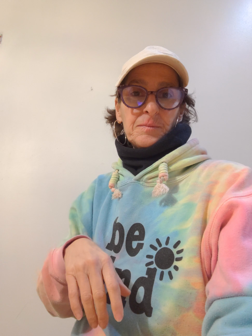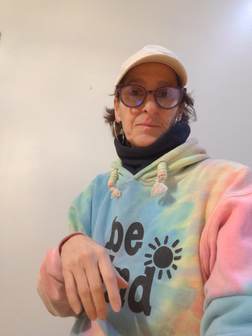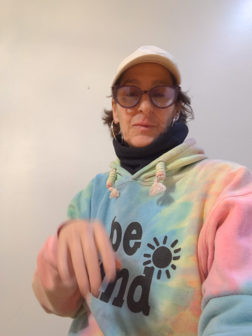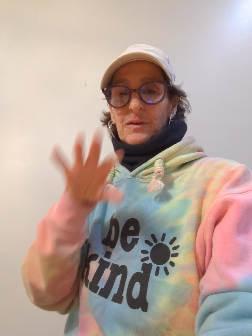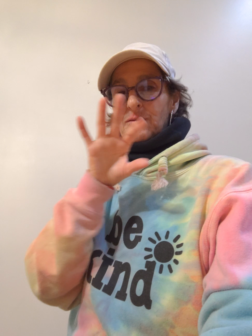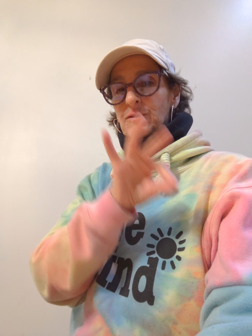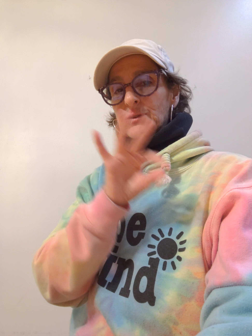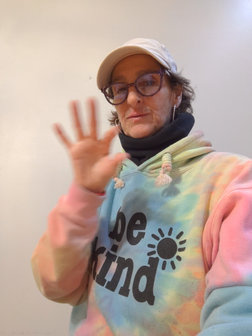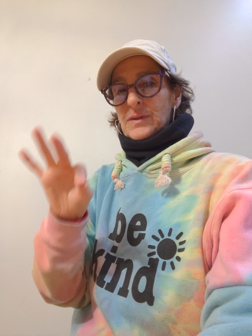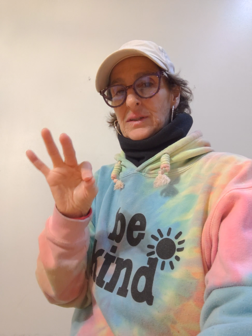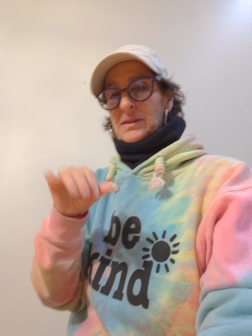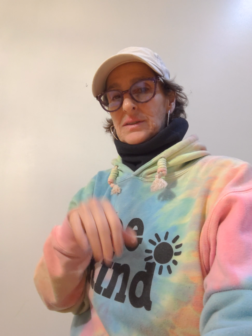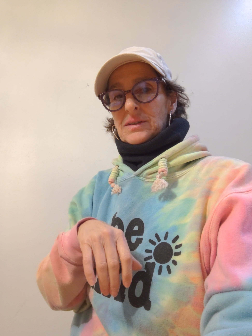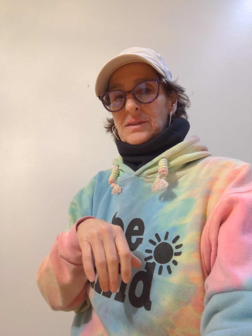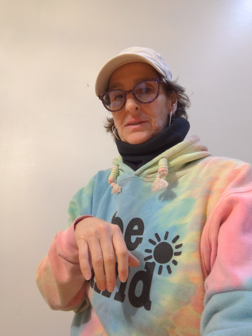french fries